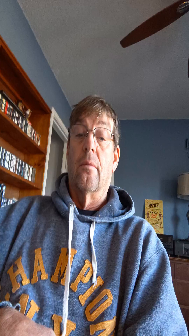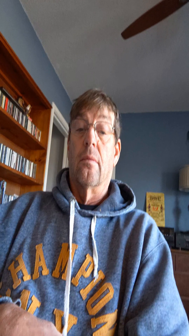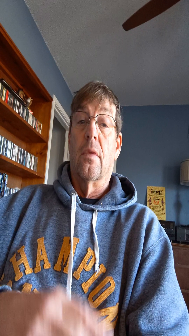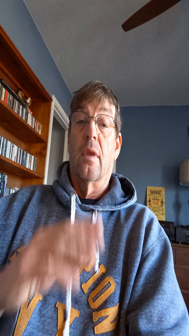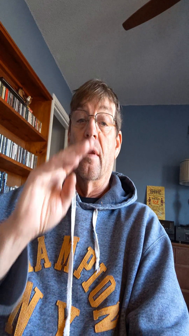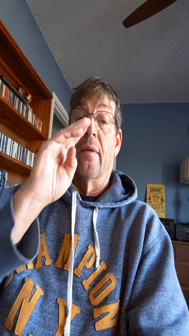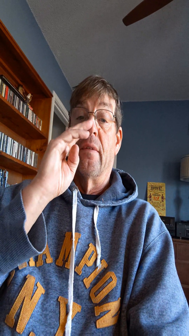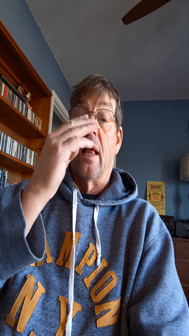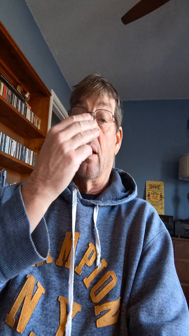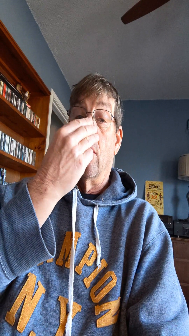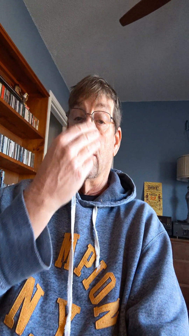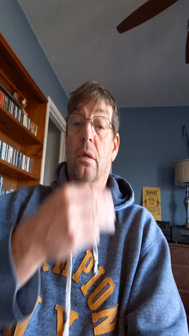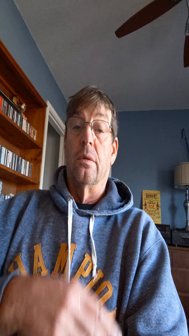flower